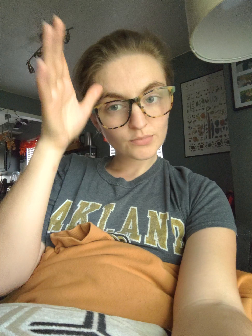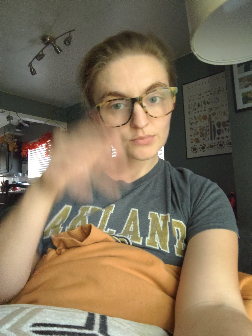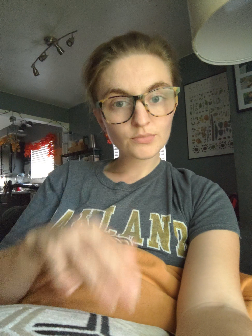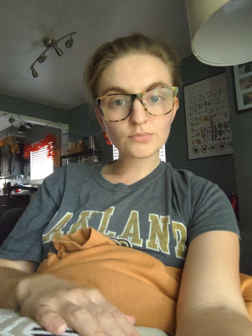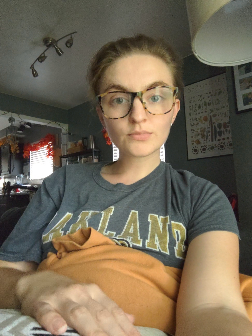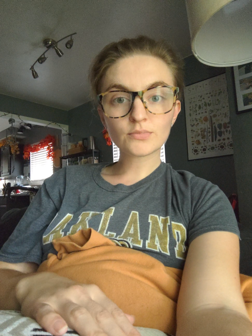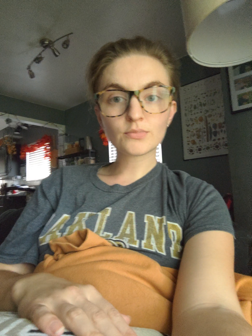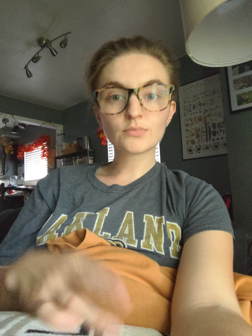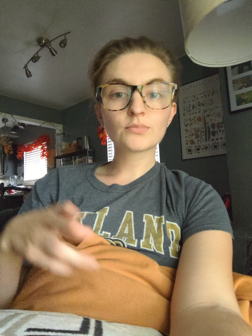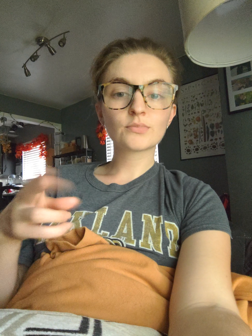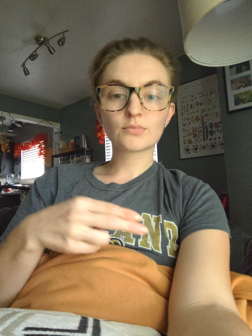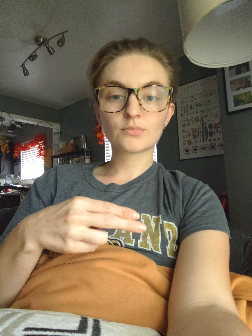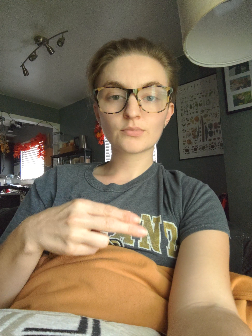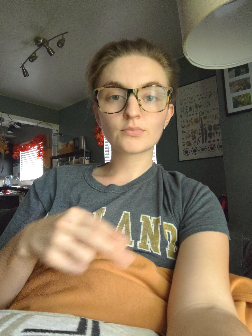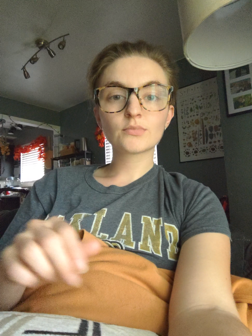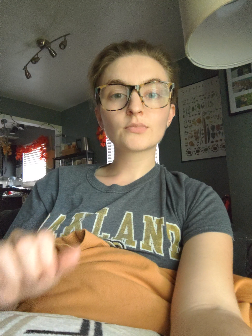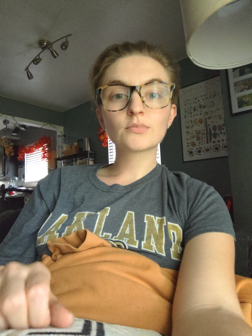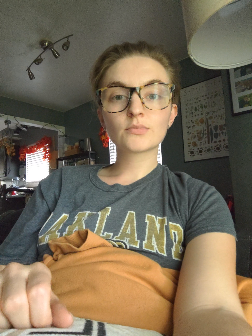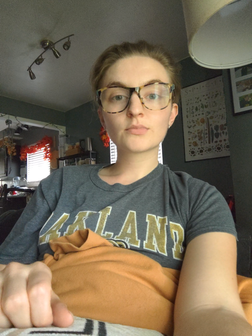belt